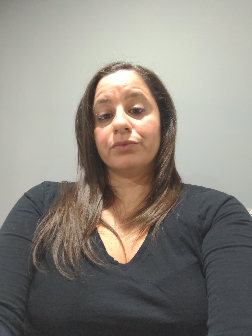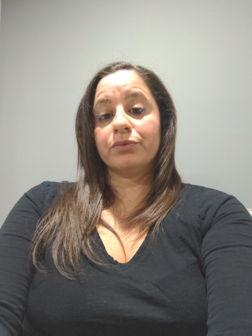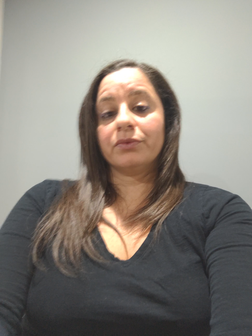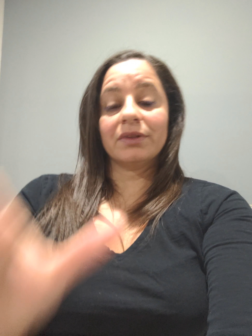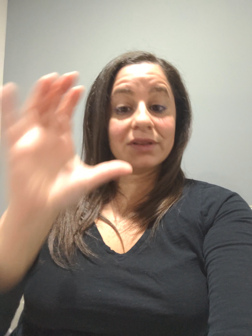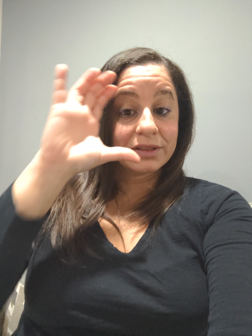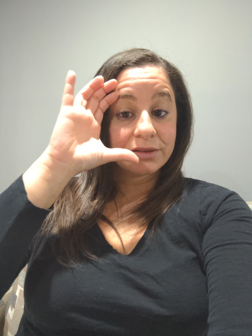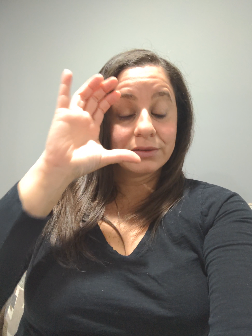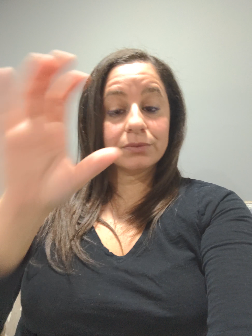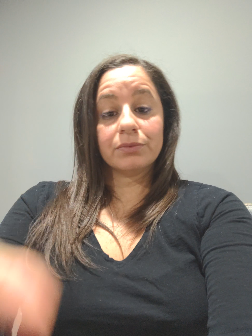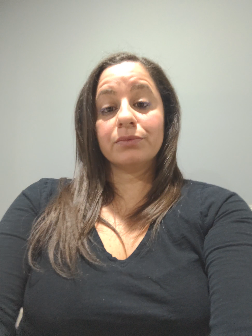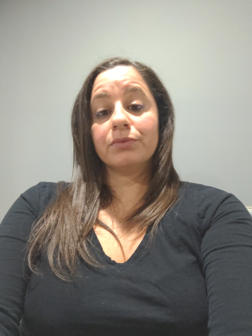listen